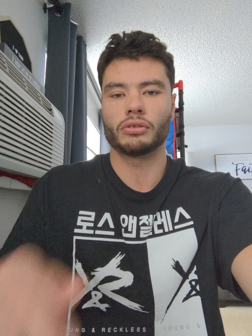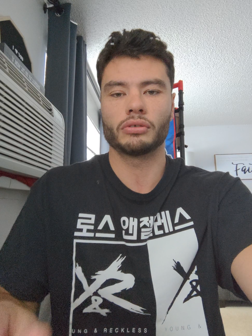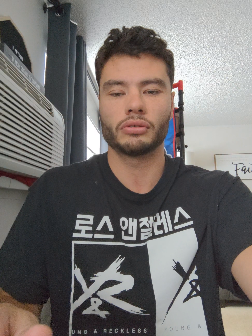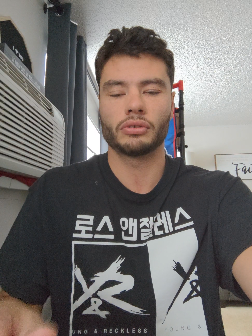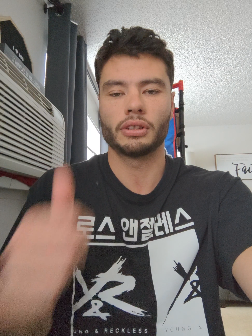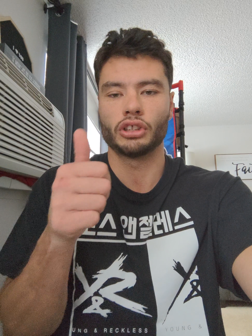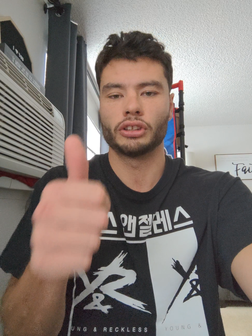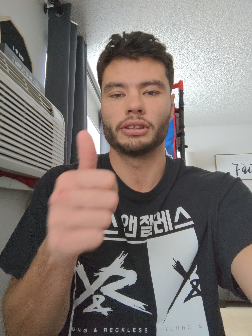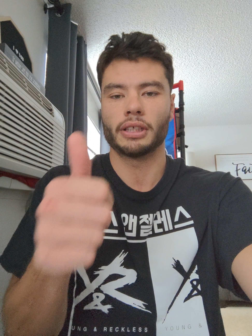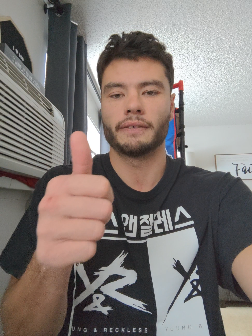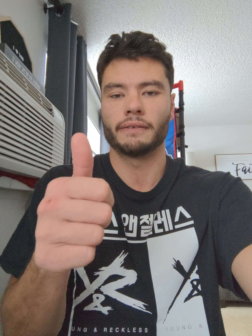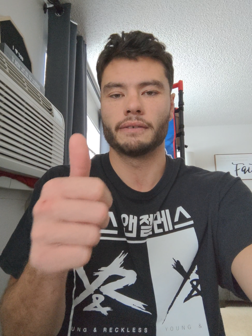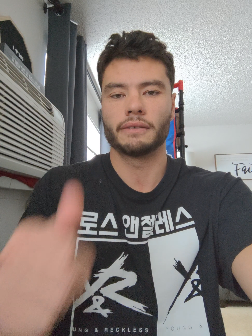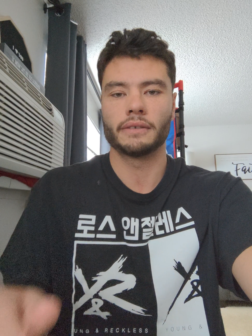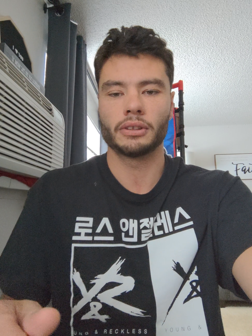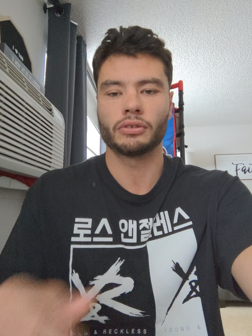yourself